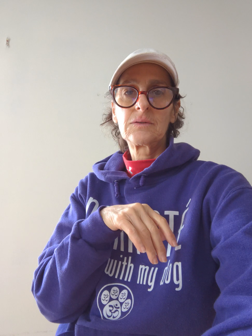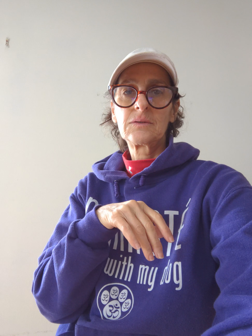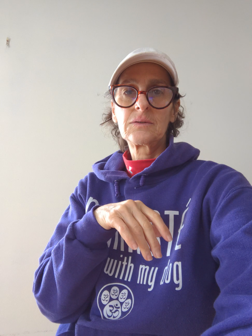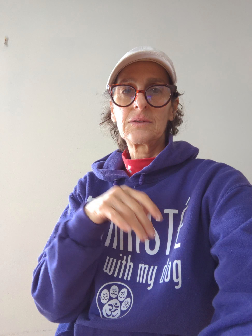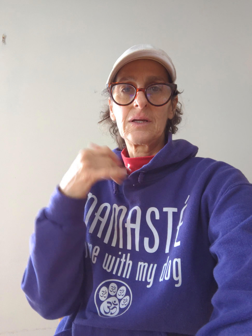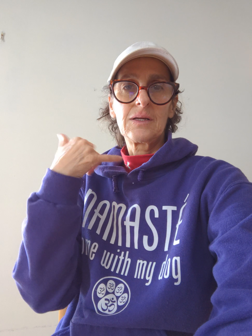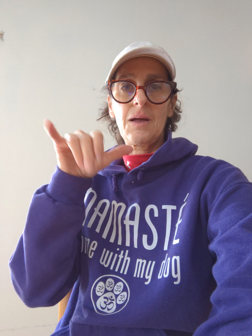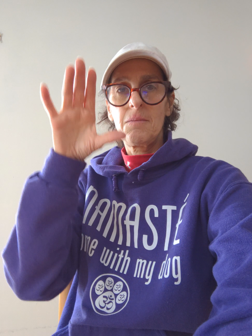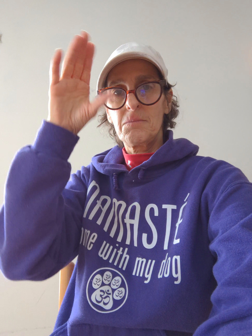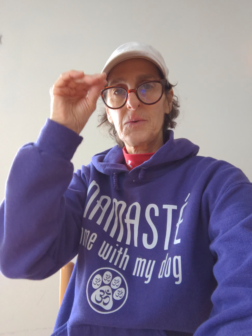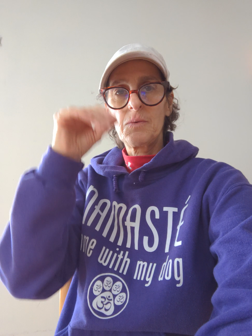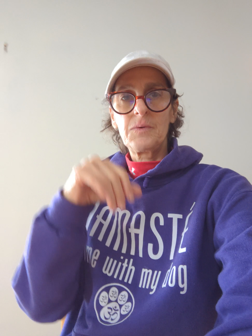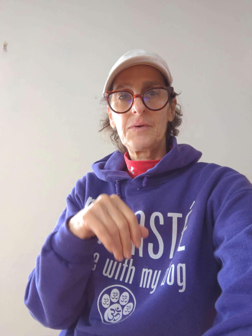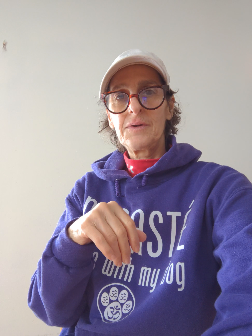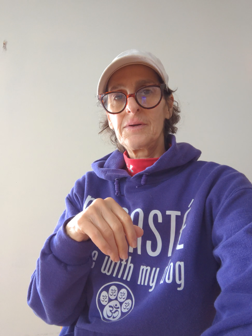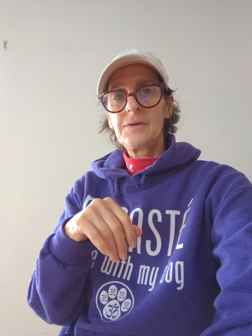cowboy